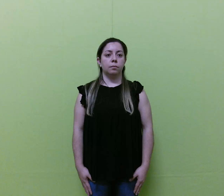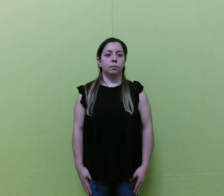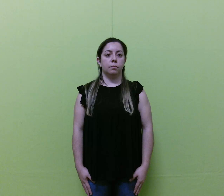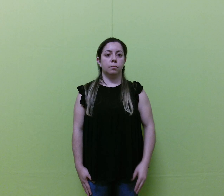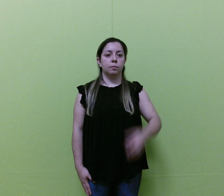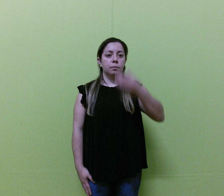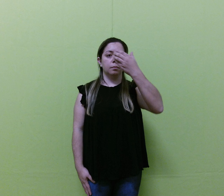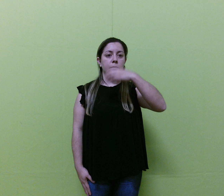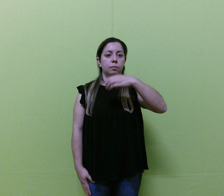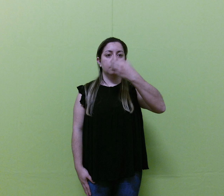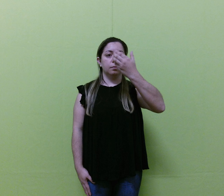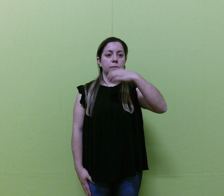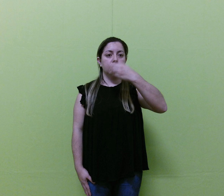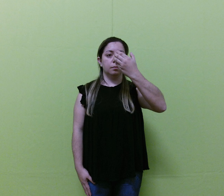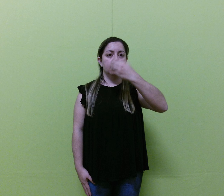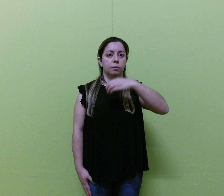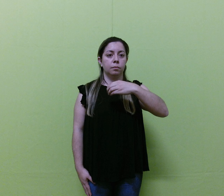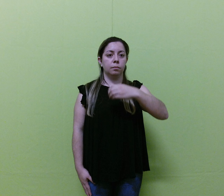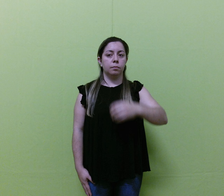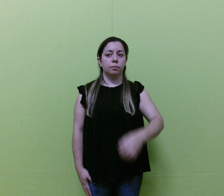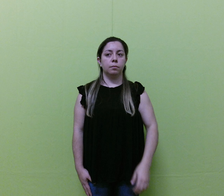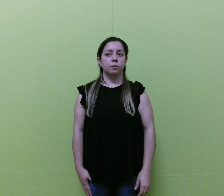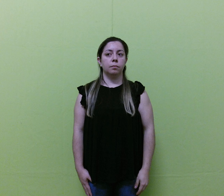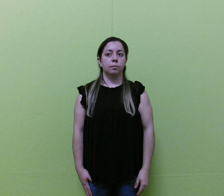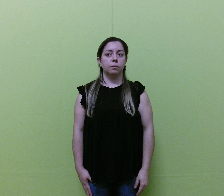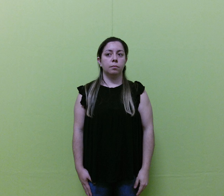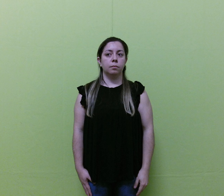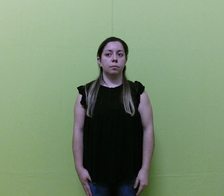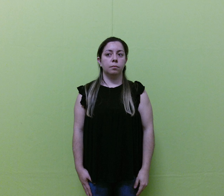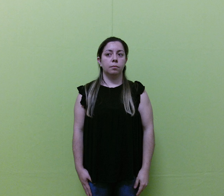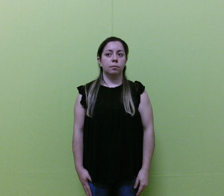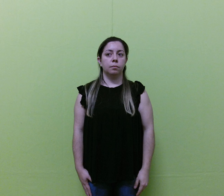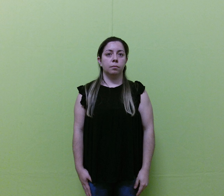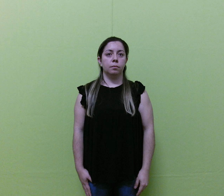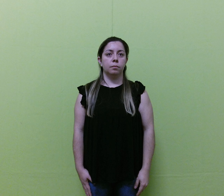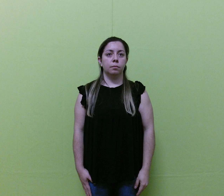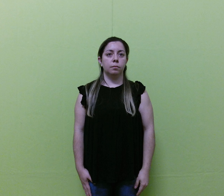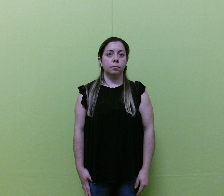maçã